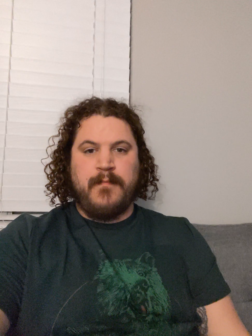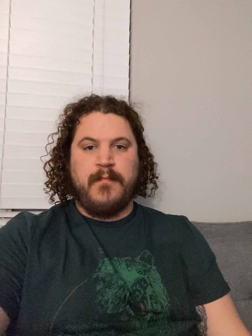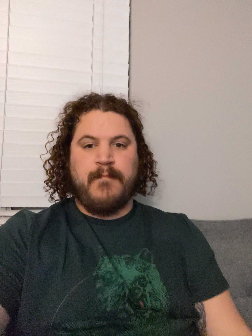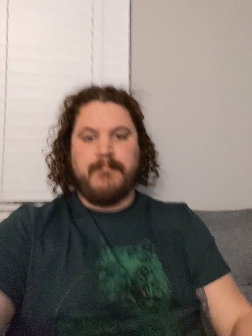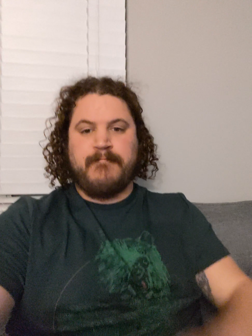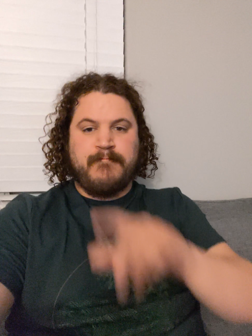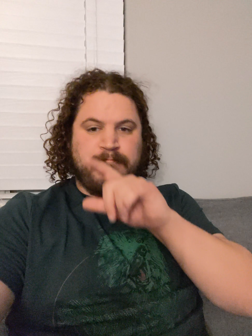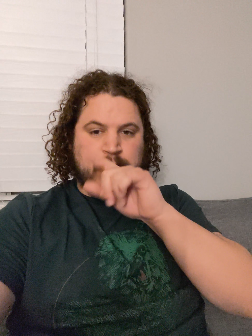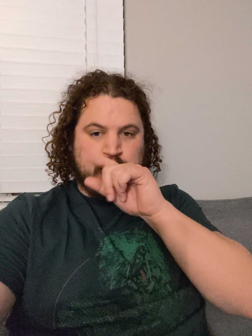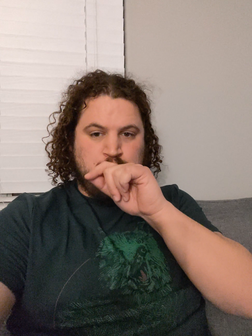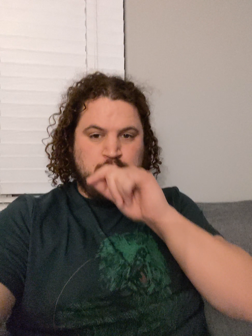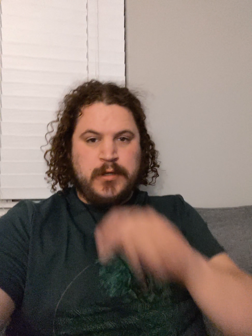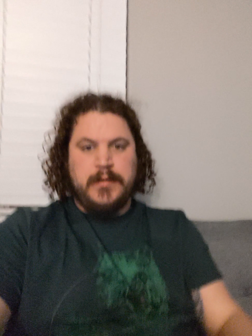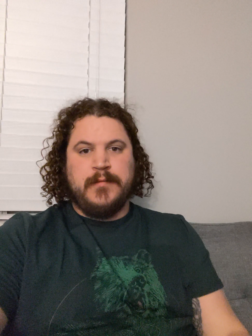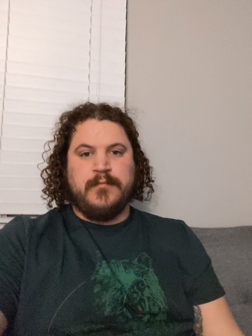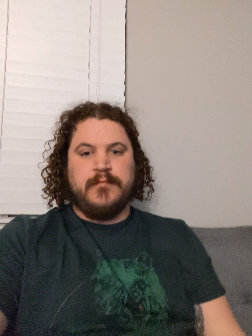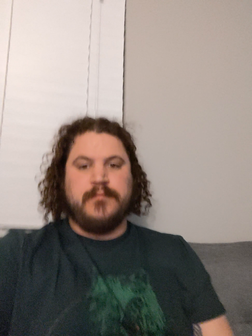bird